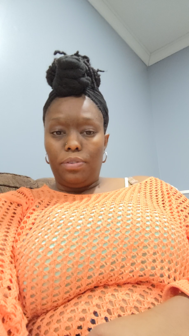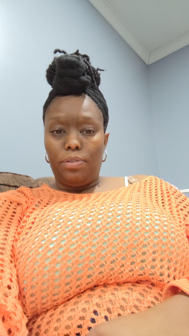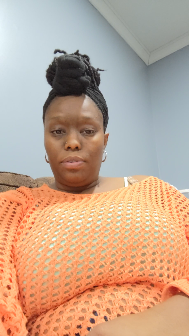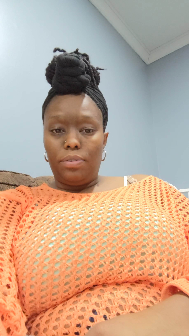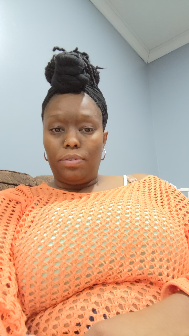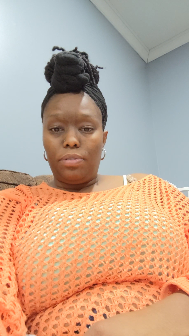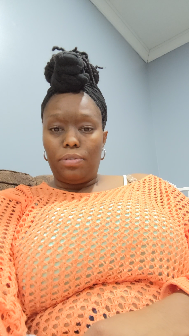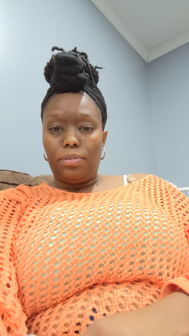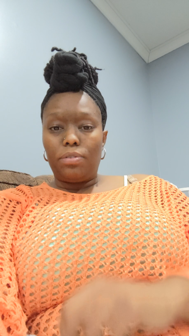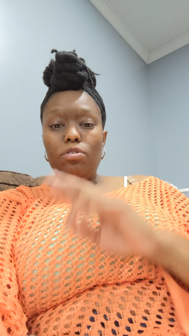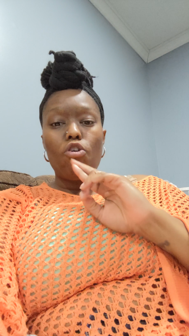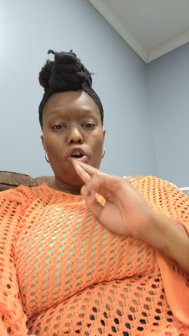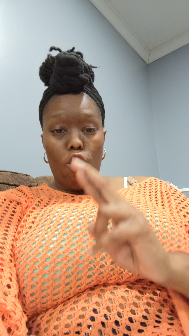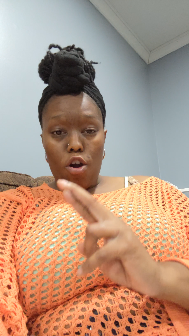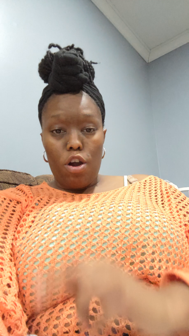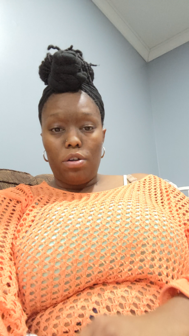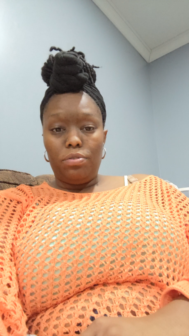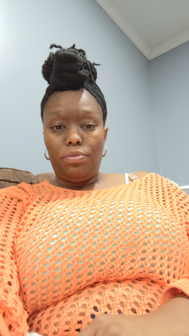are